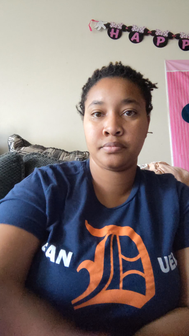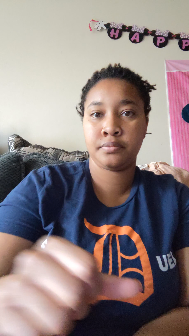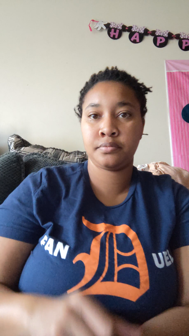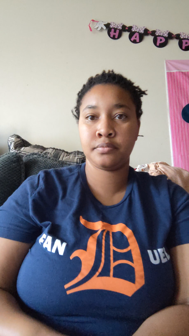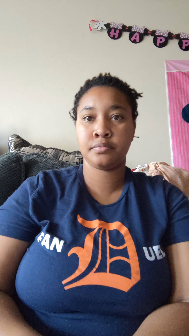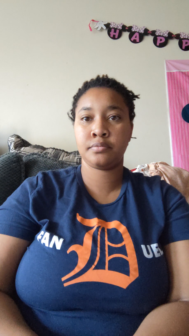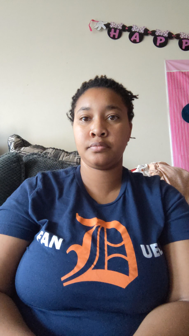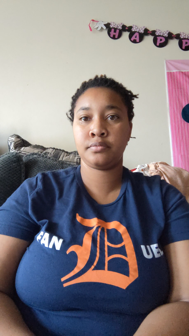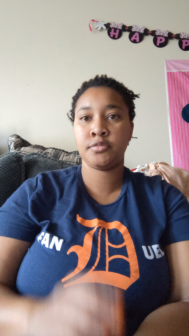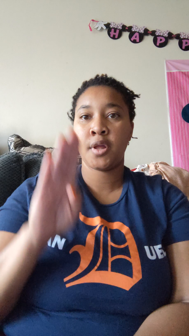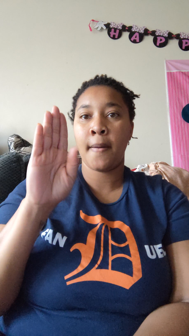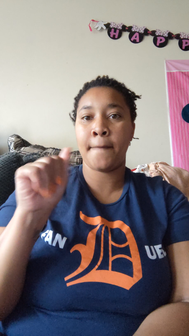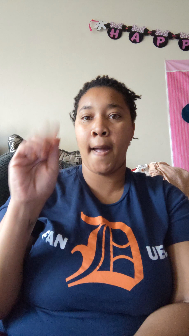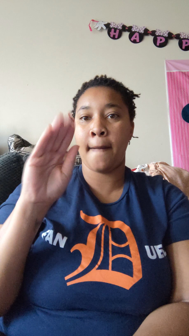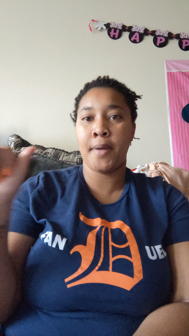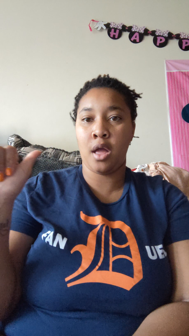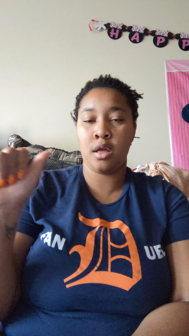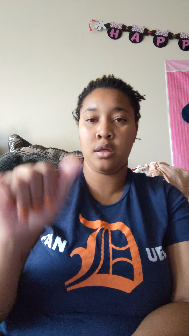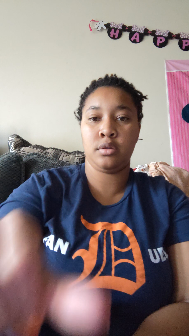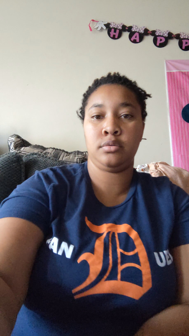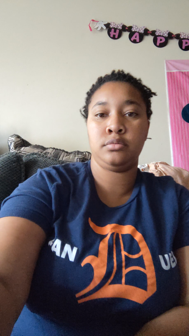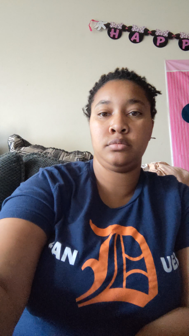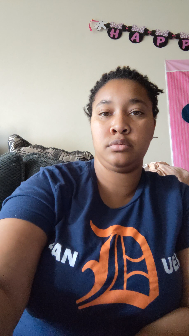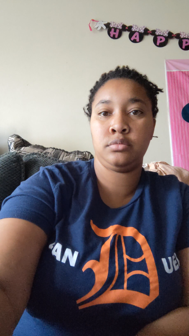baa baa